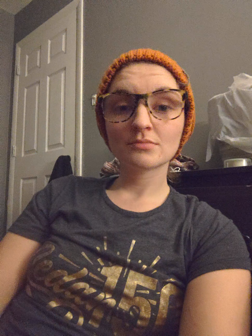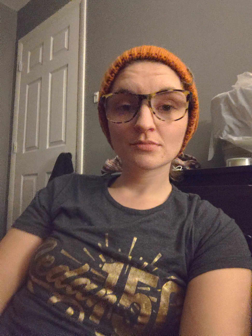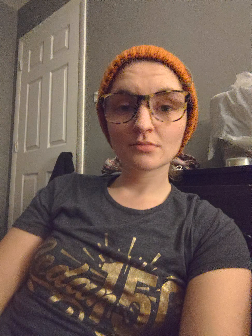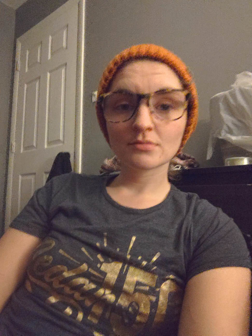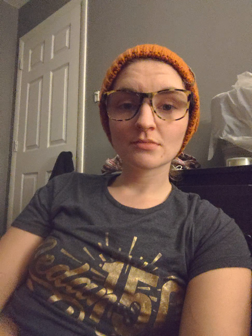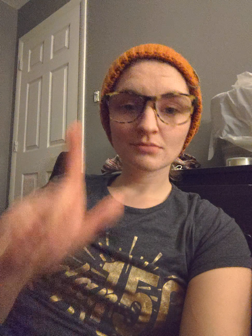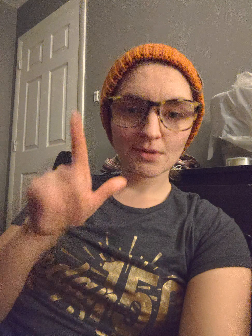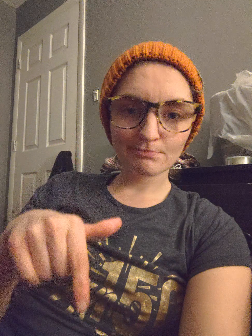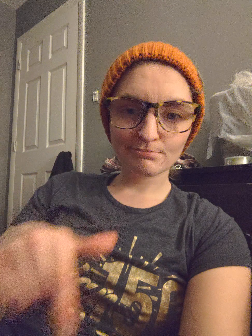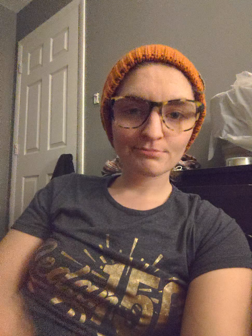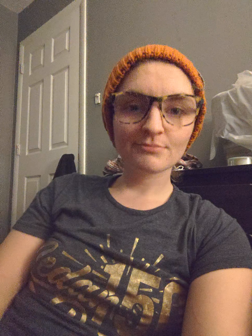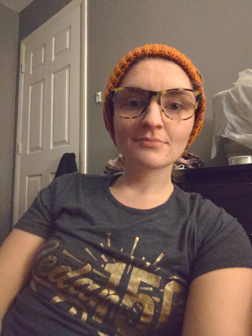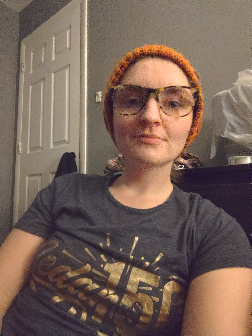later